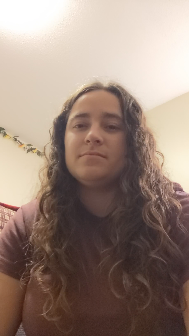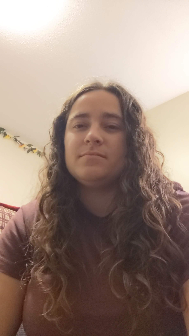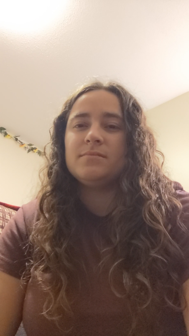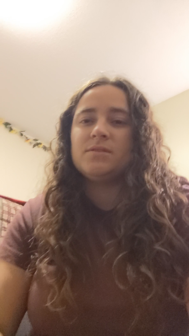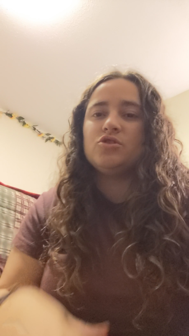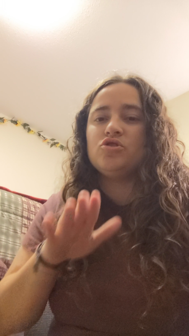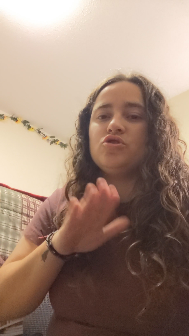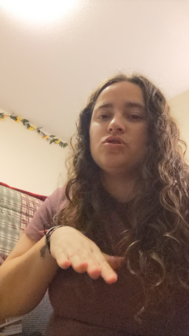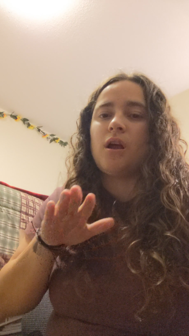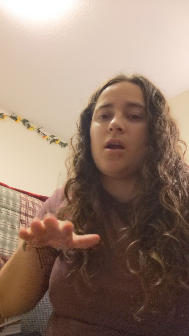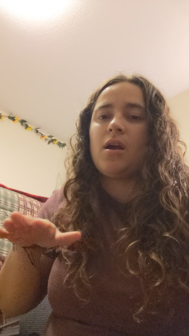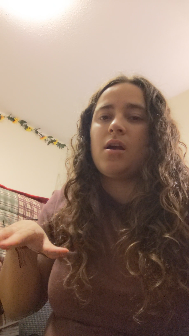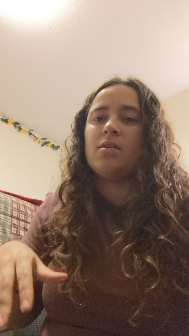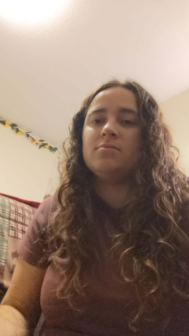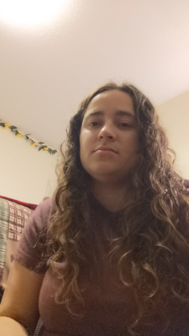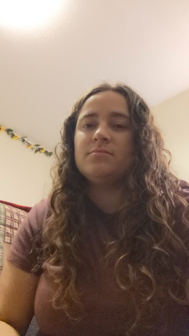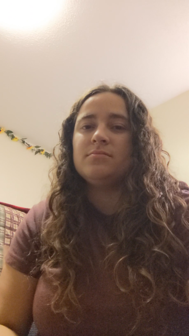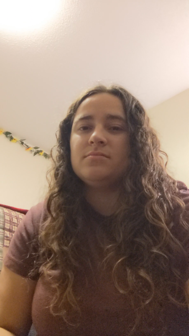children